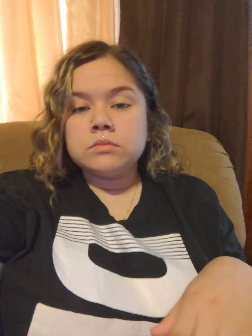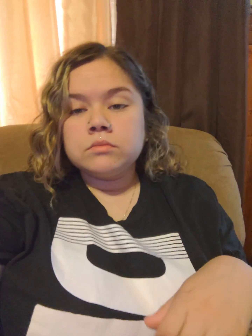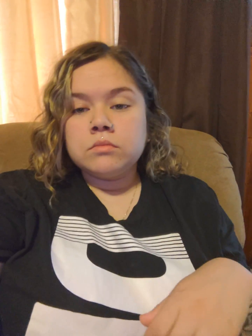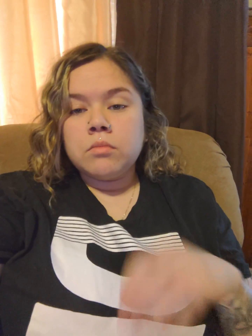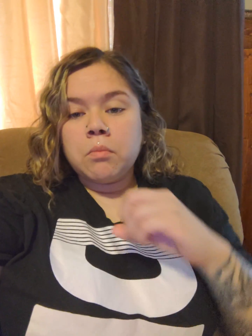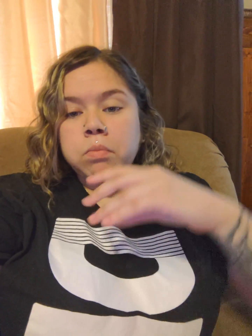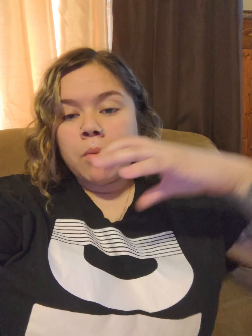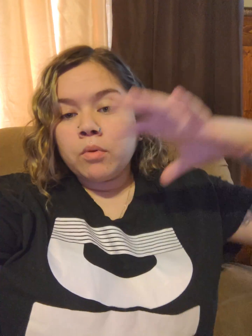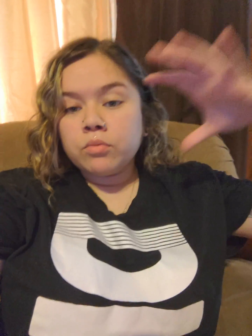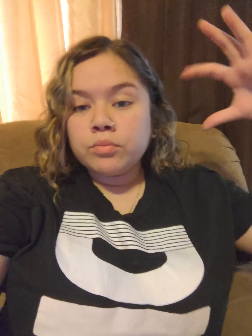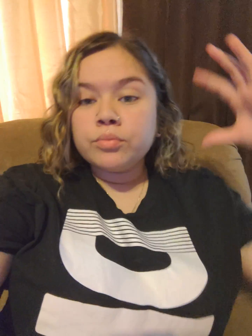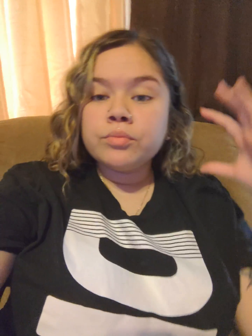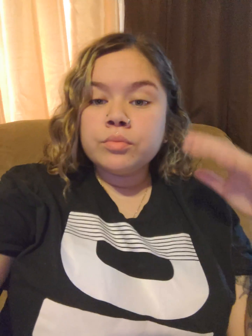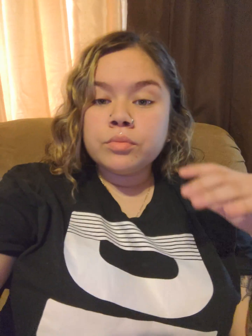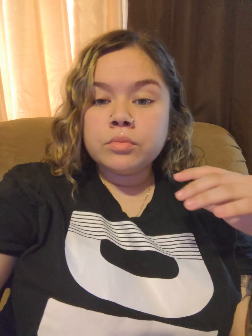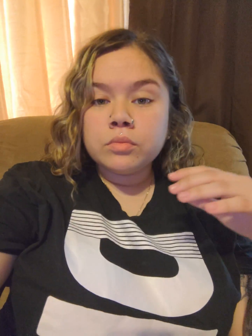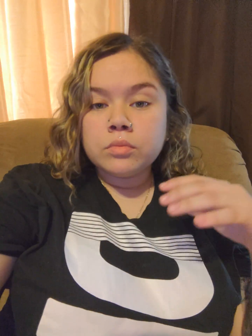bubbles